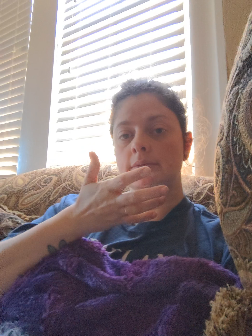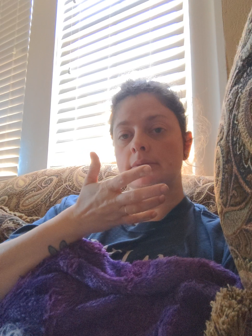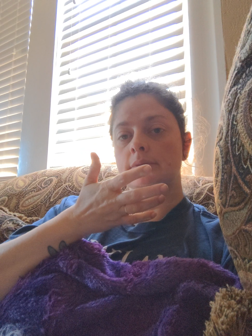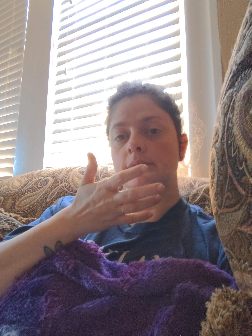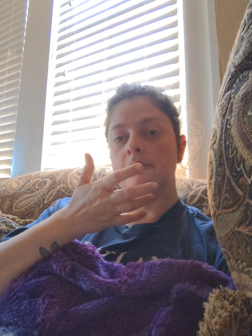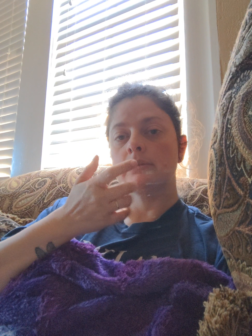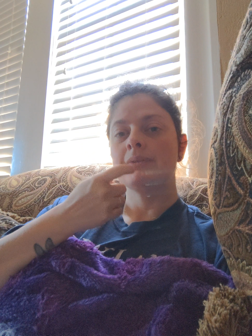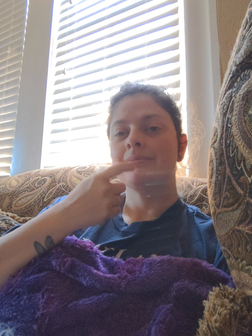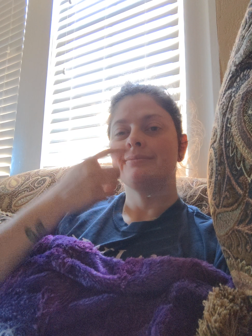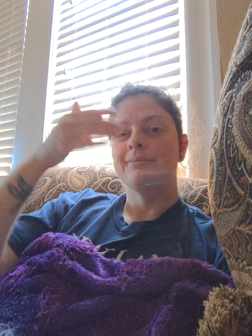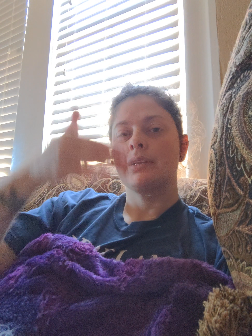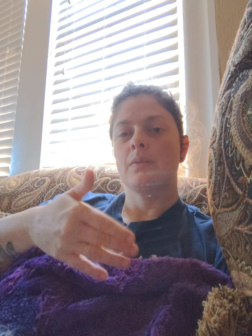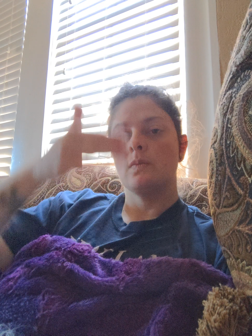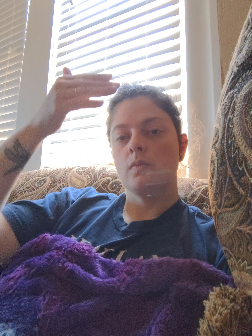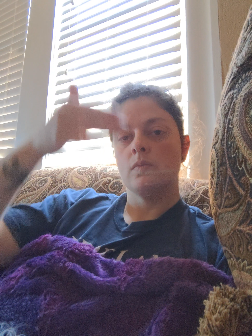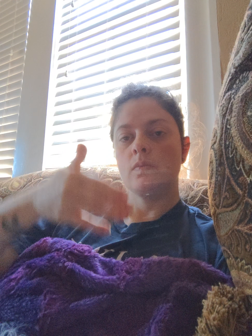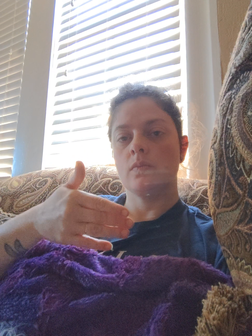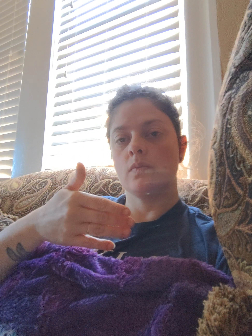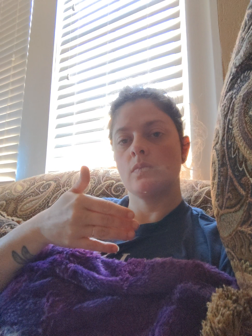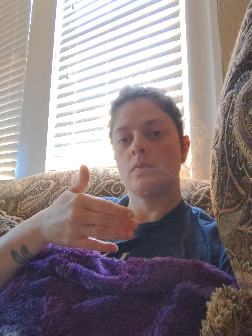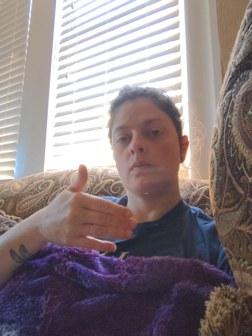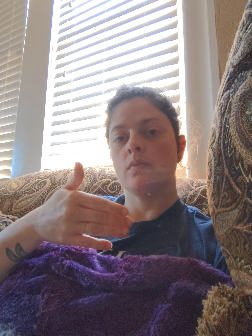window